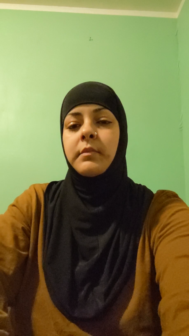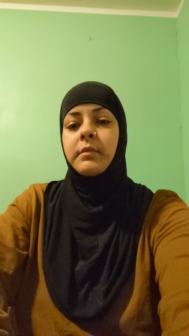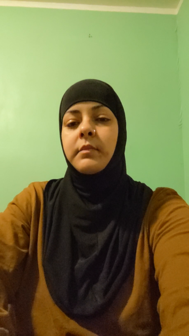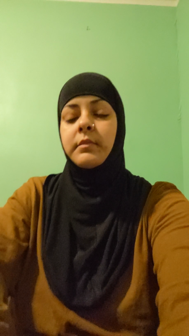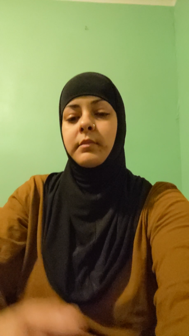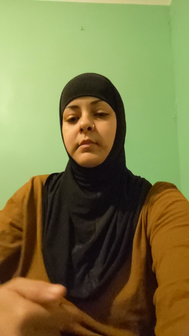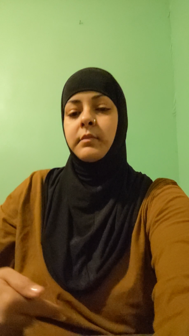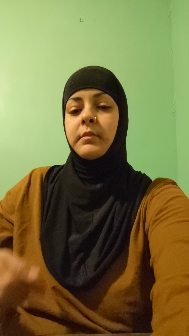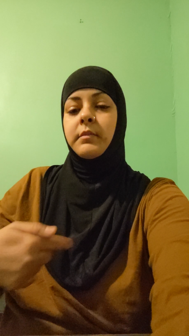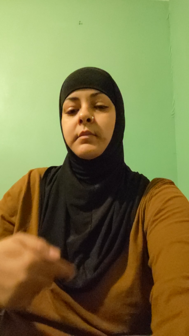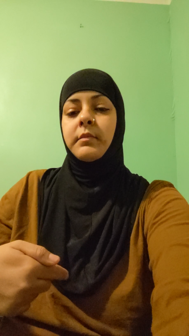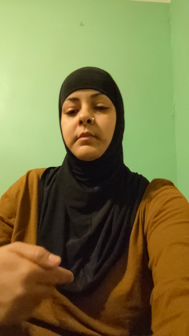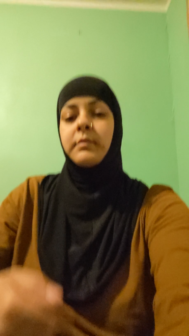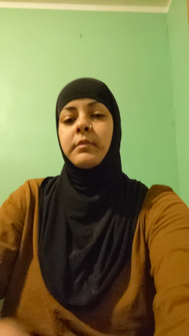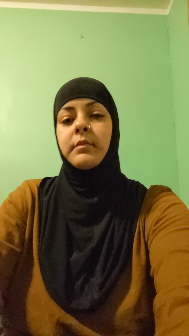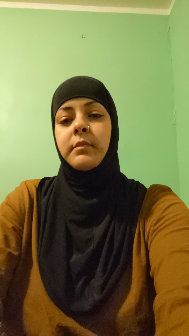belly button